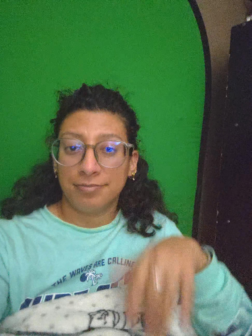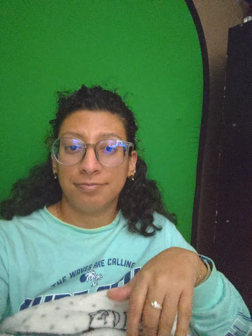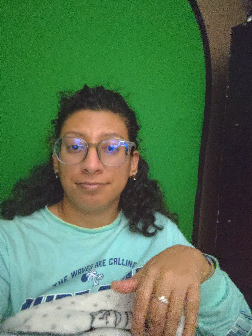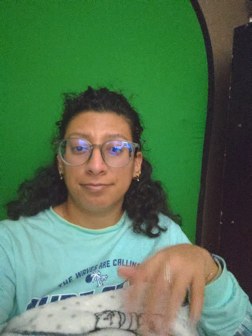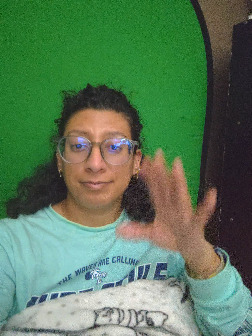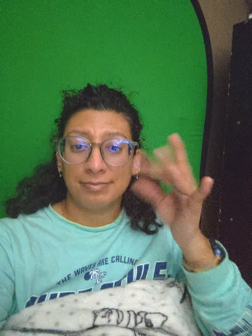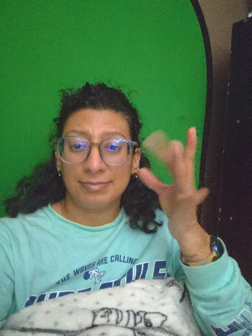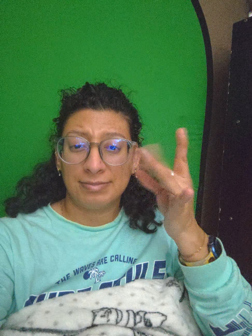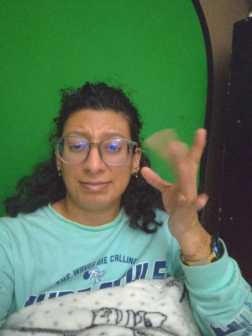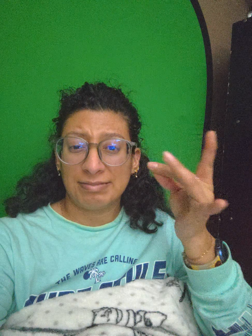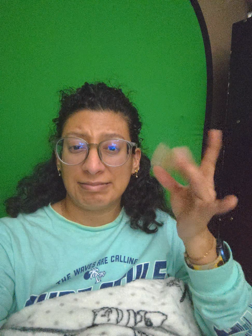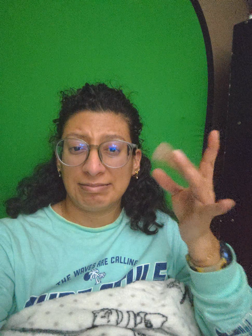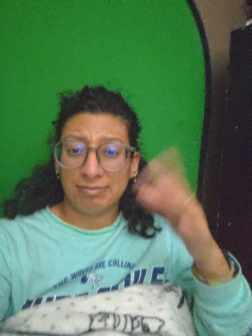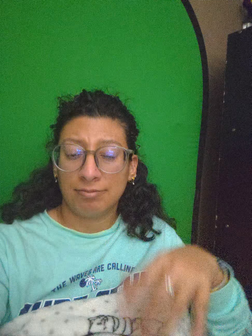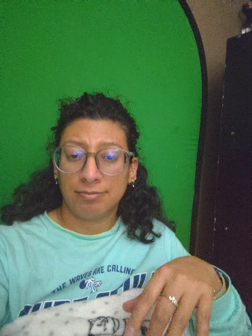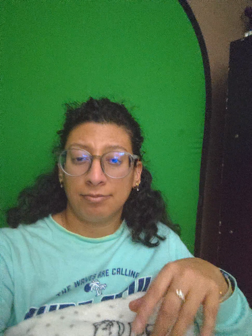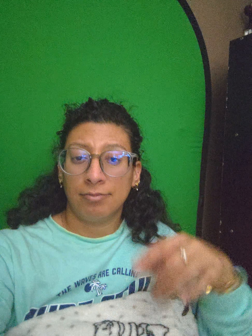sticky